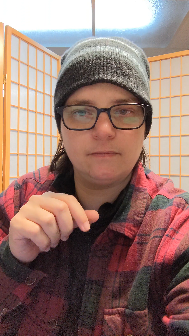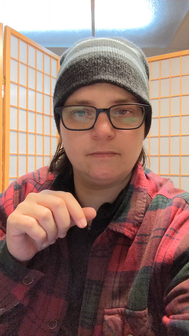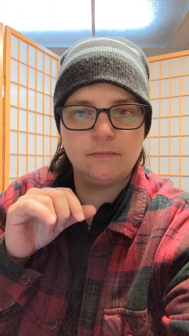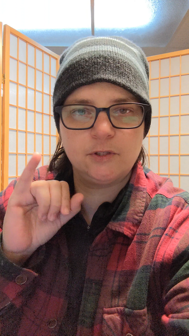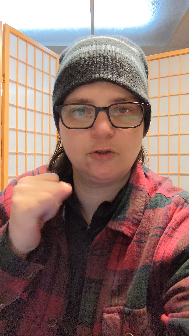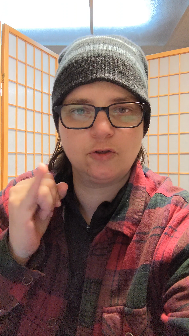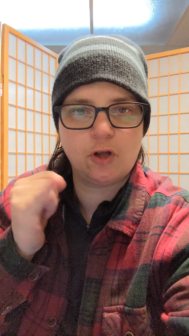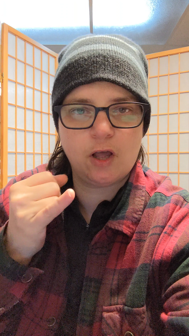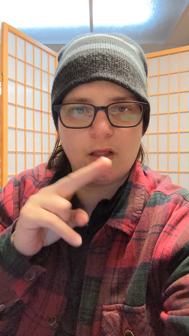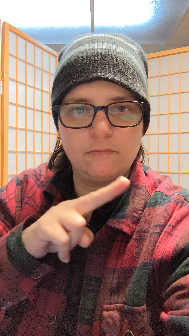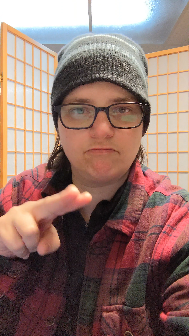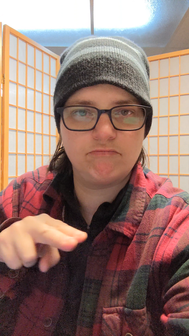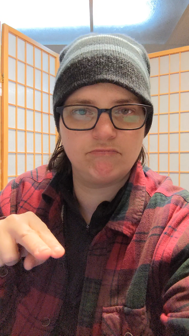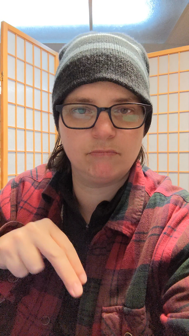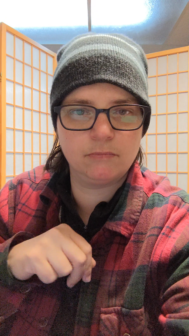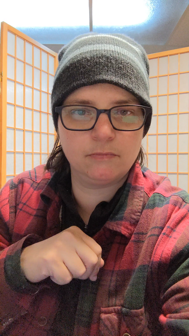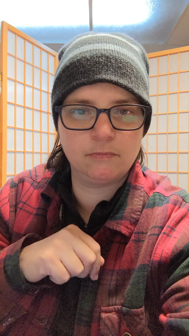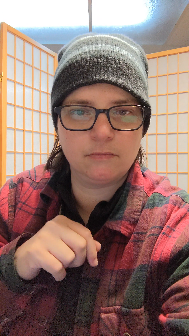jelly